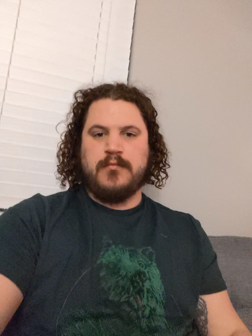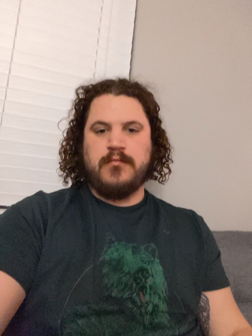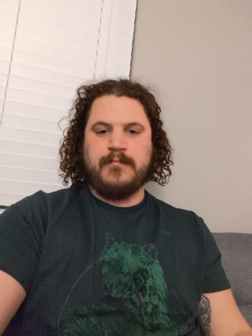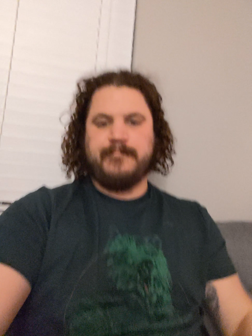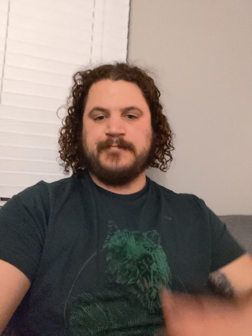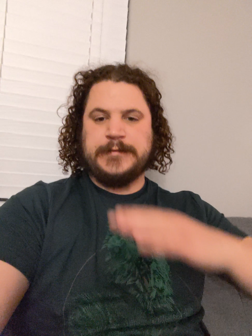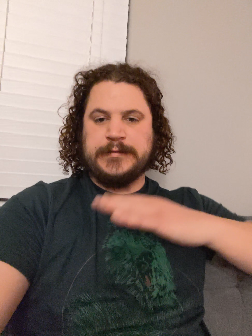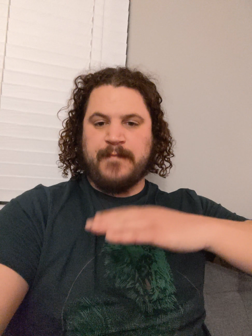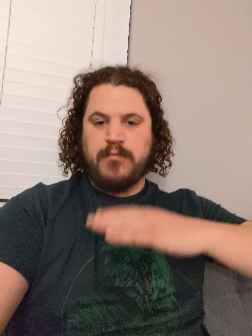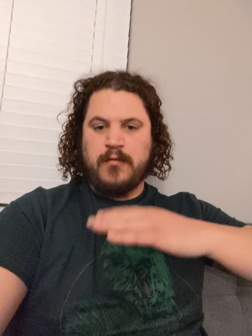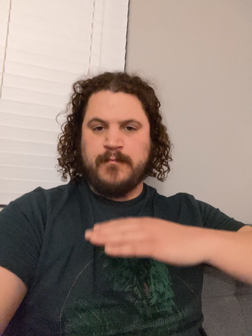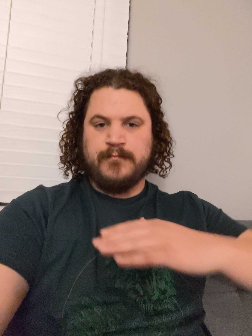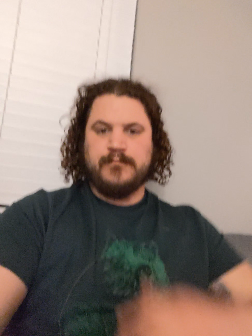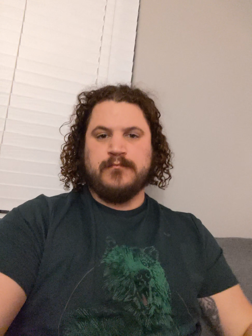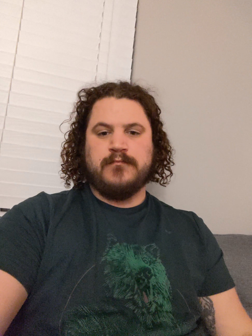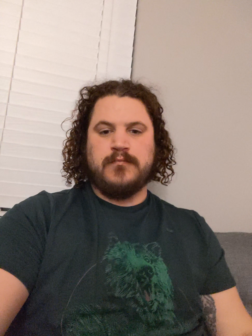table